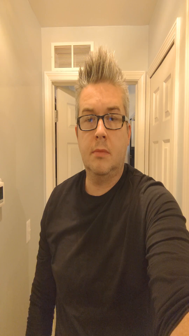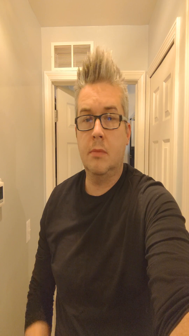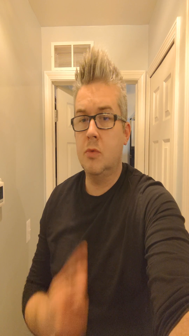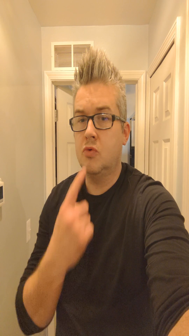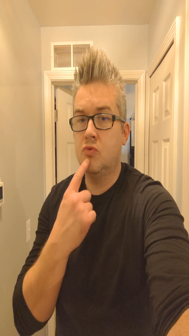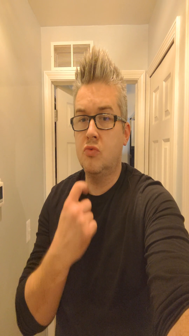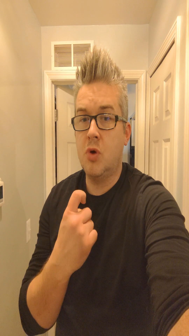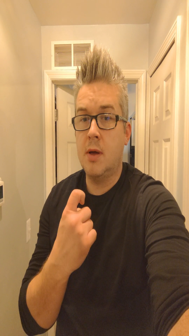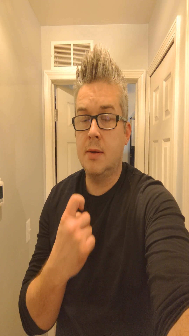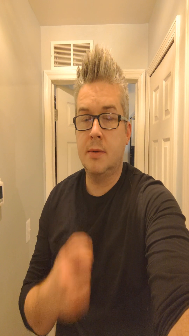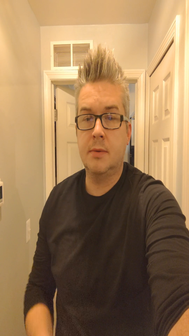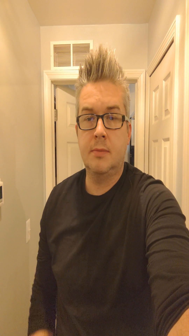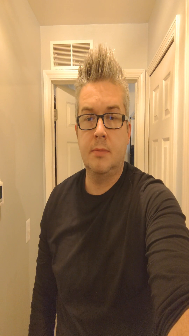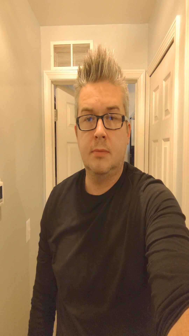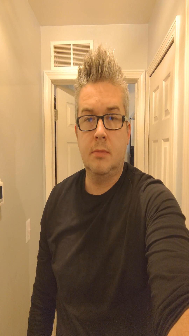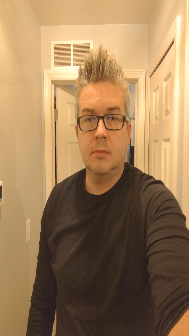red